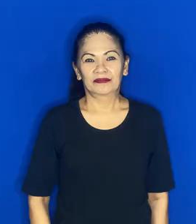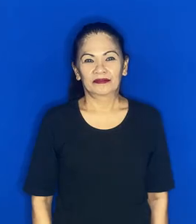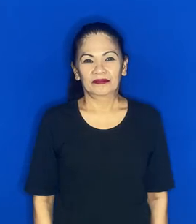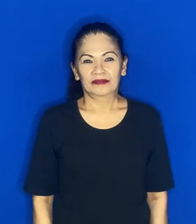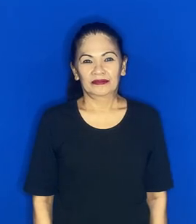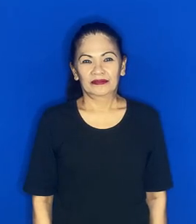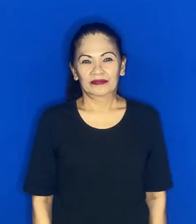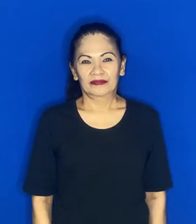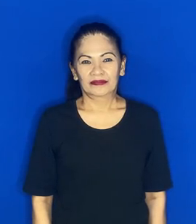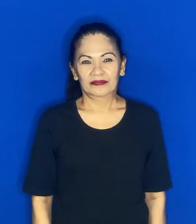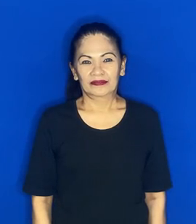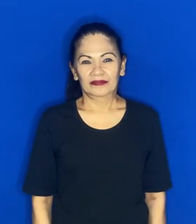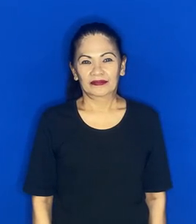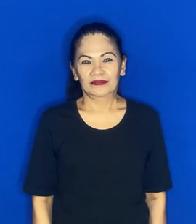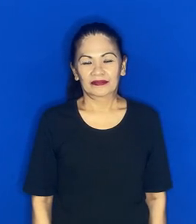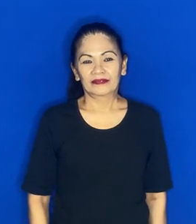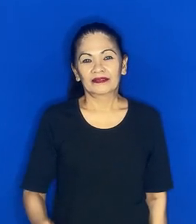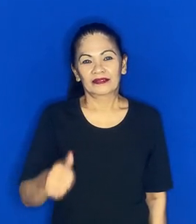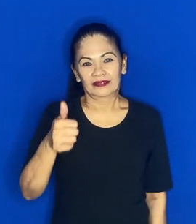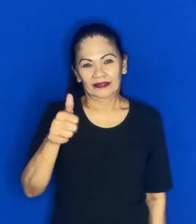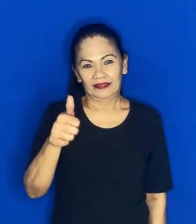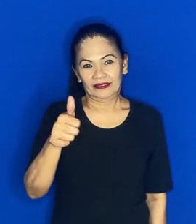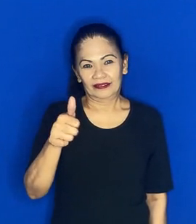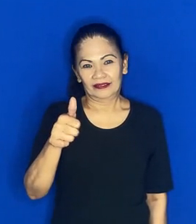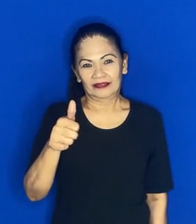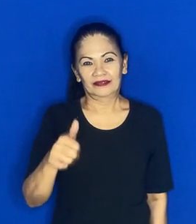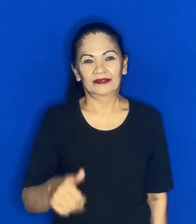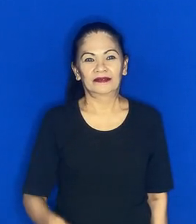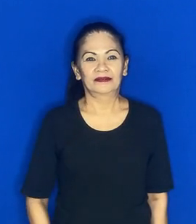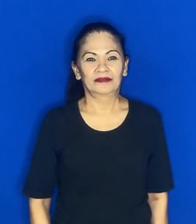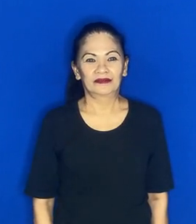ten